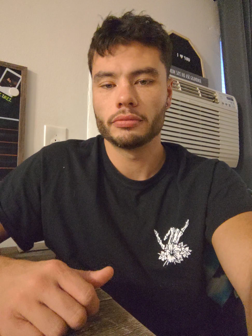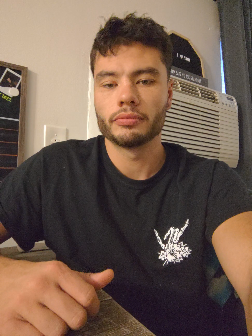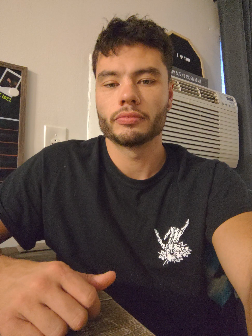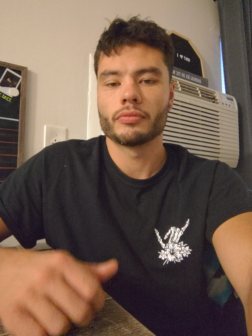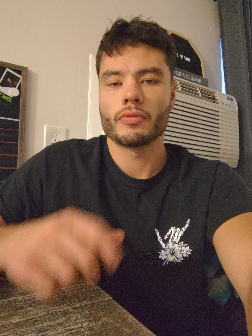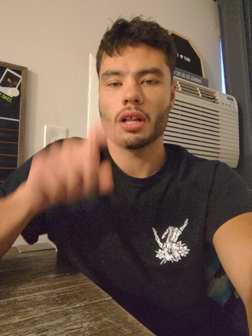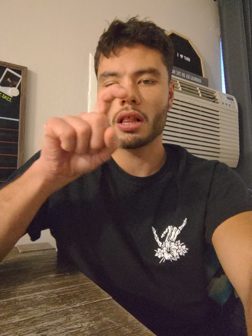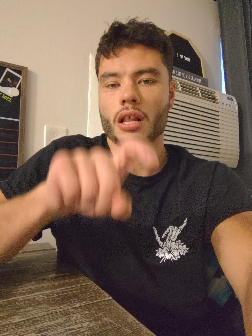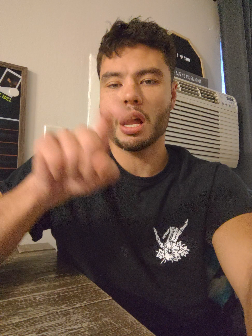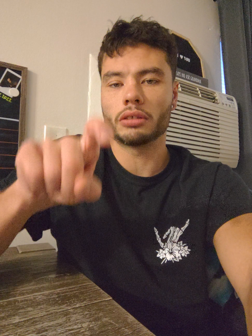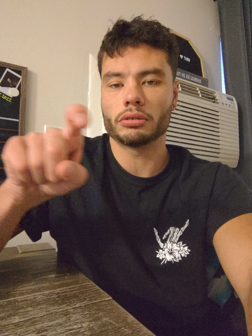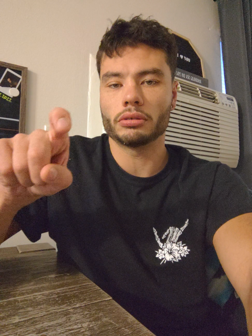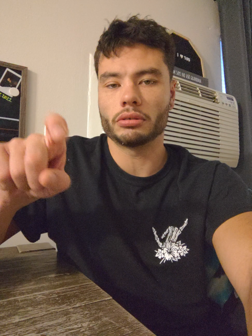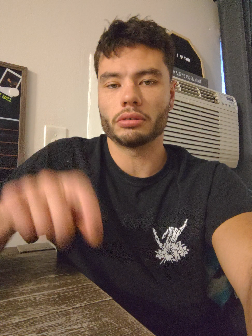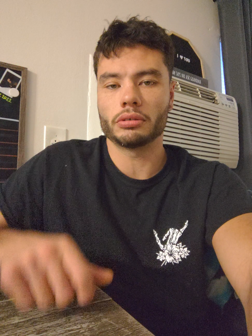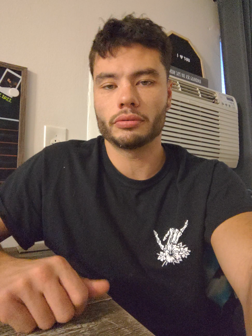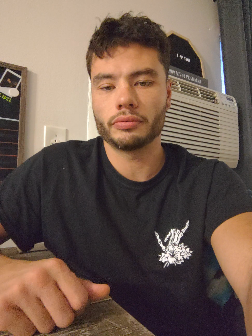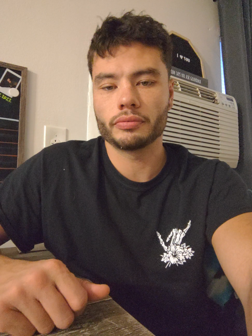closet